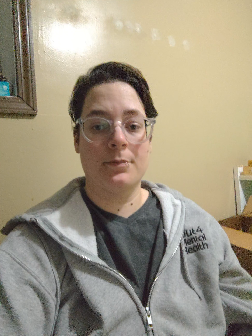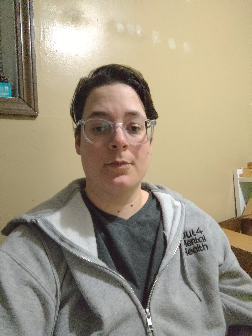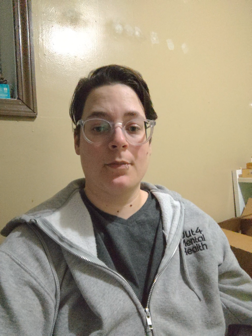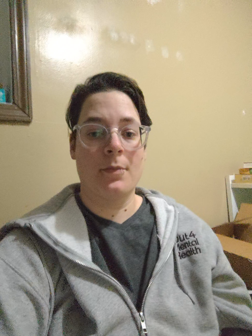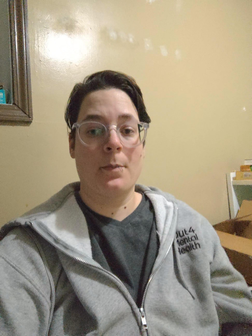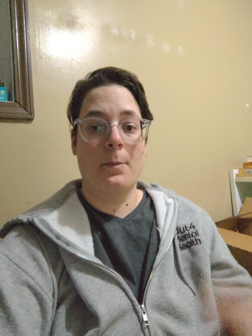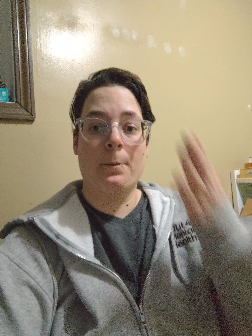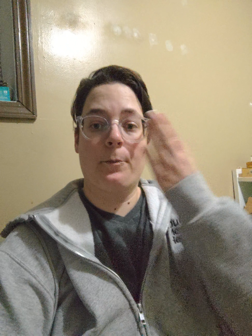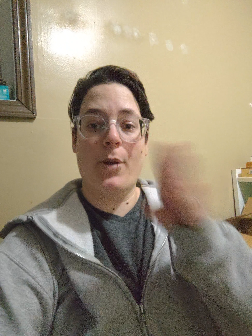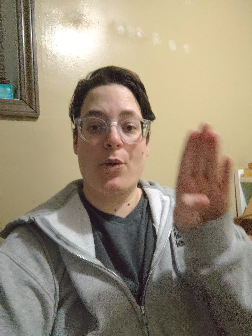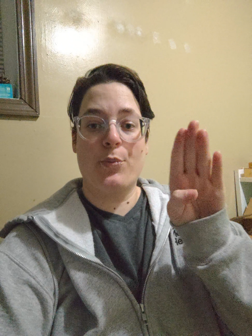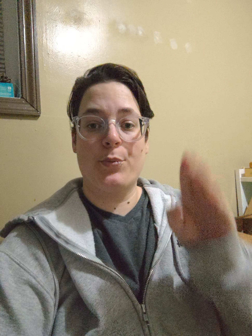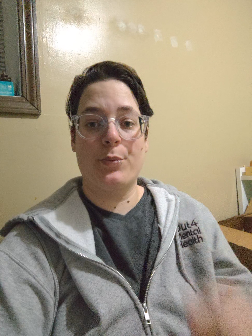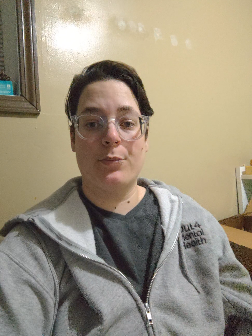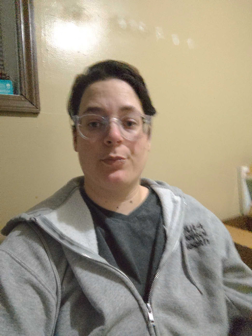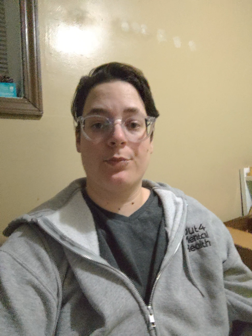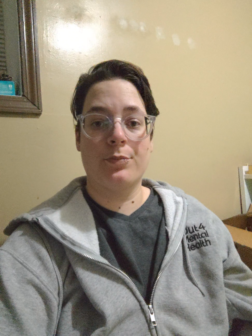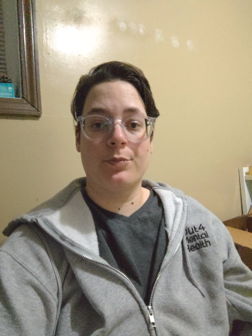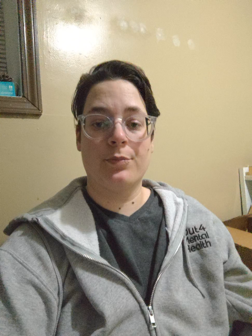blue